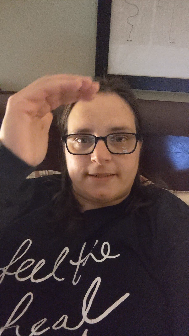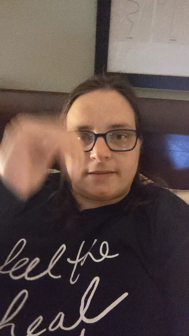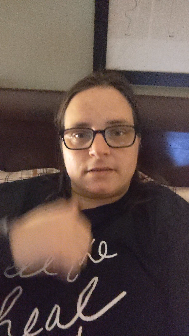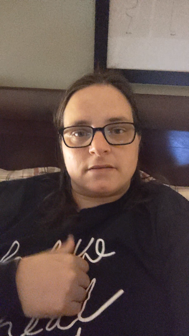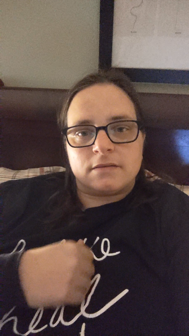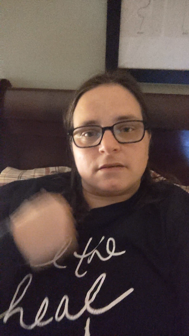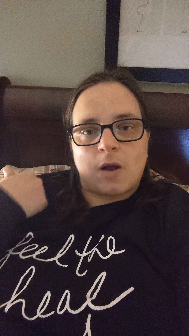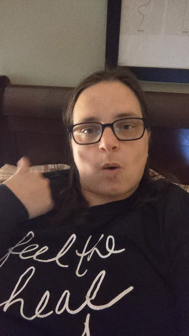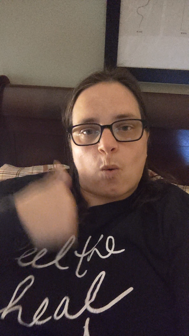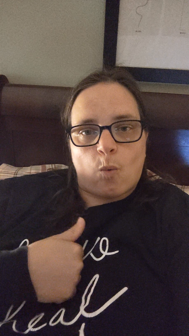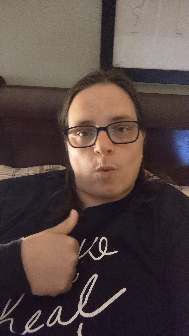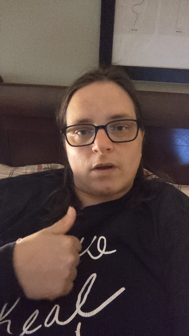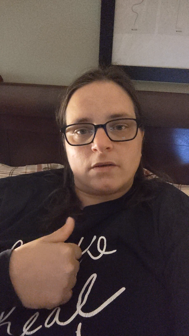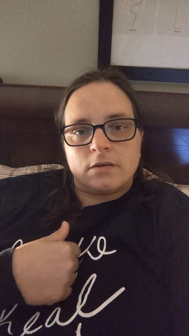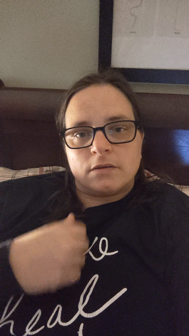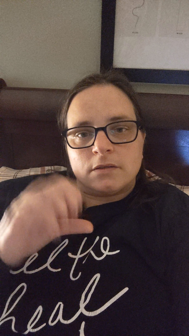coats